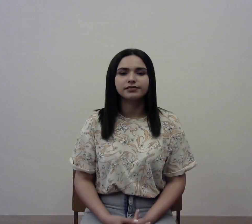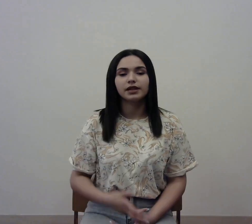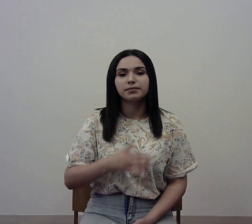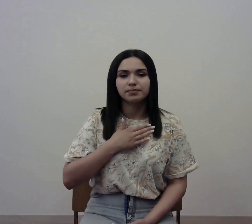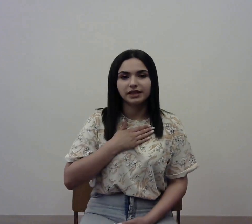mən